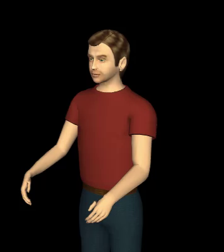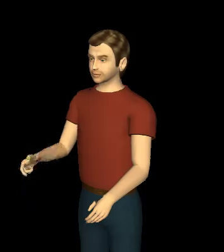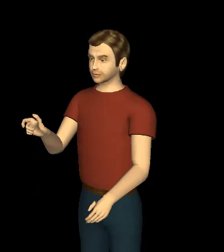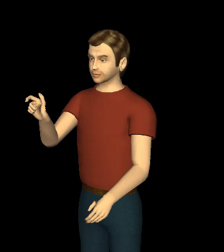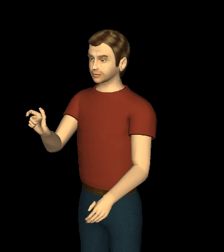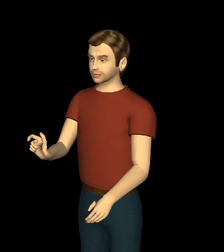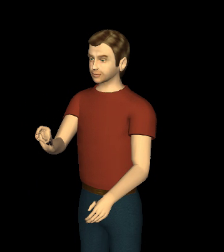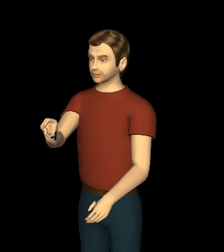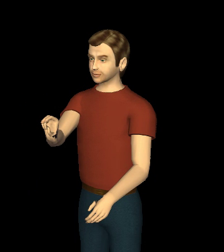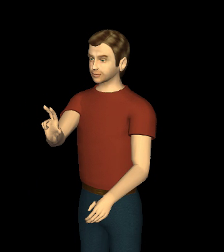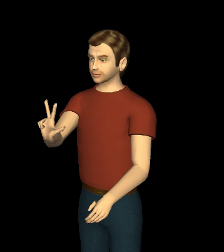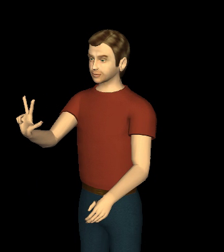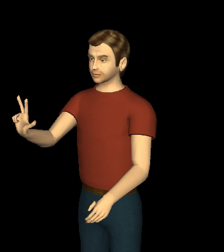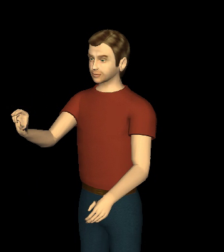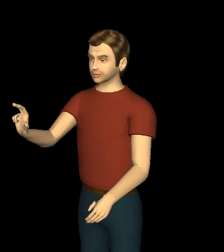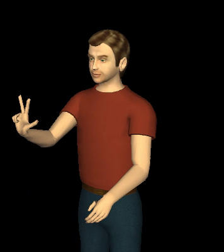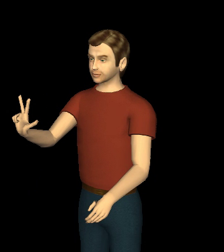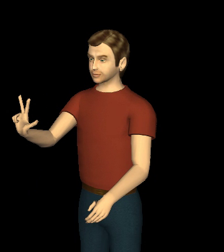راكب